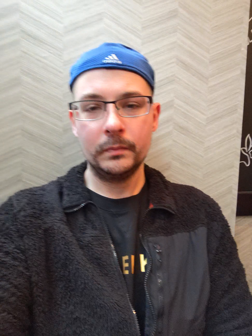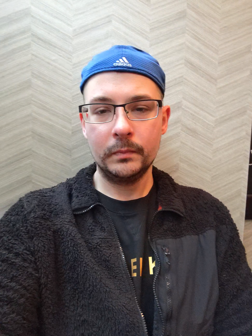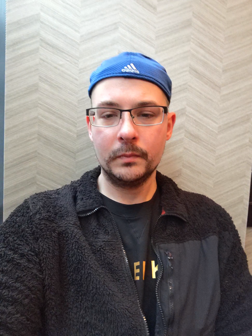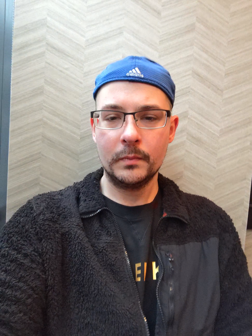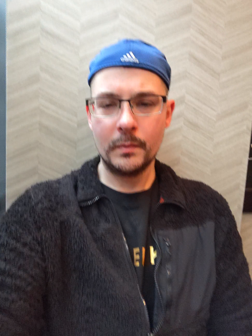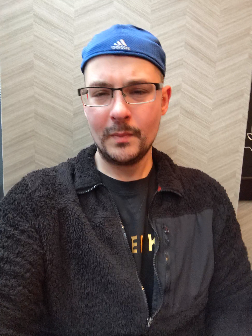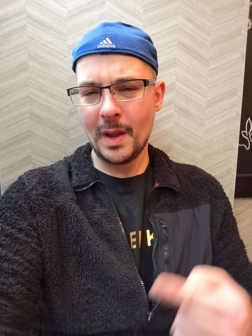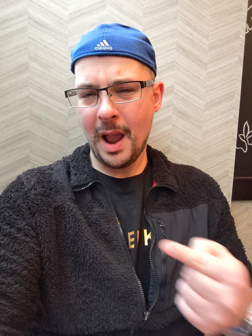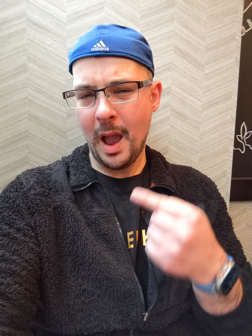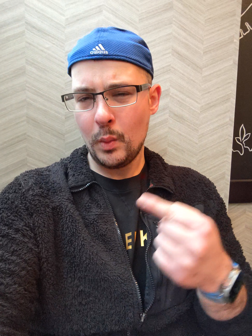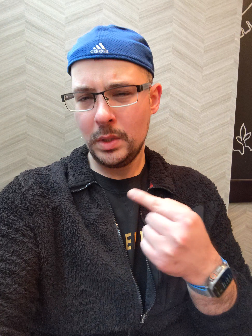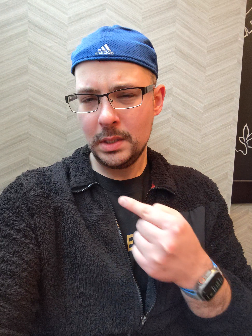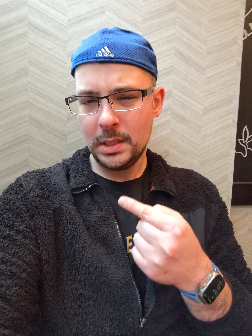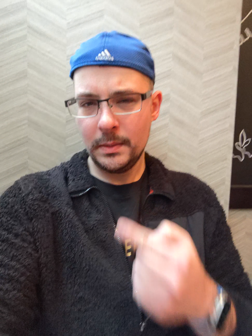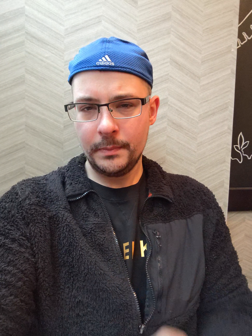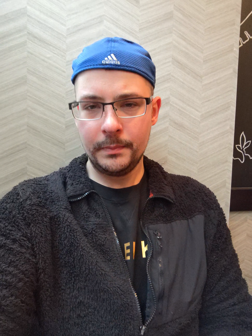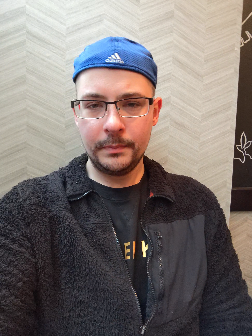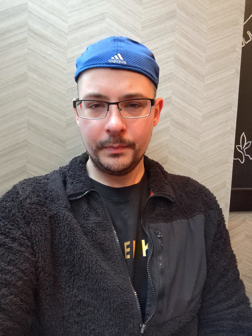owie